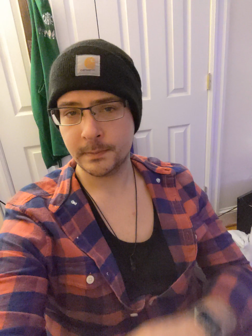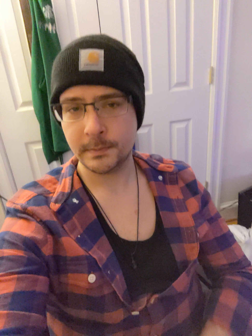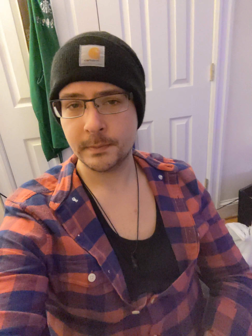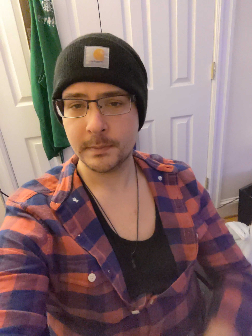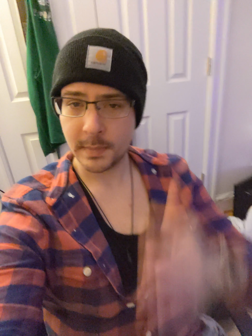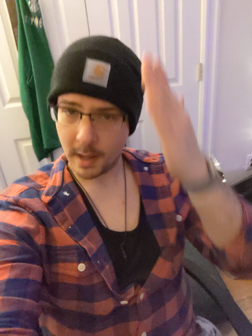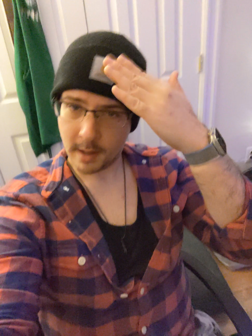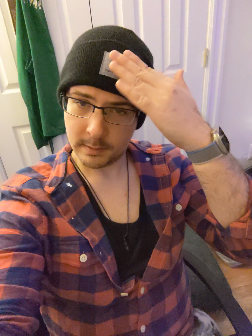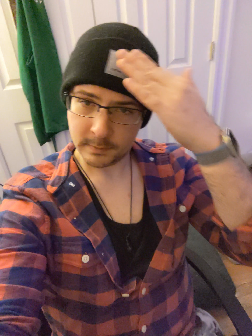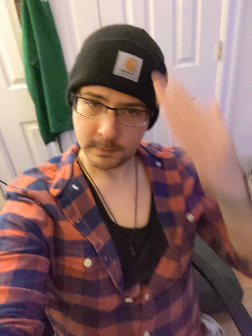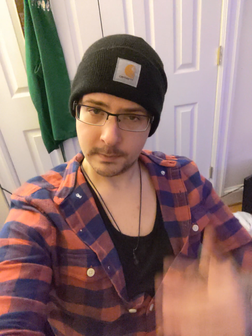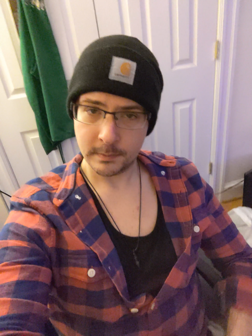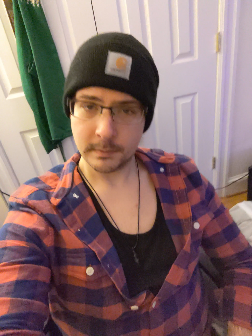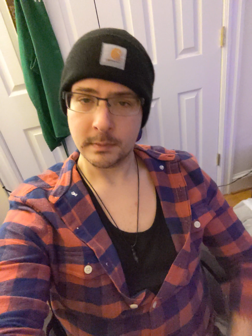hat